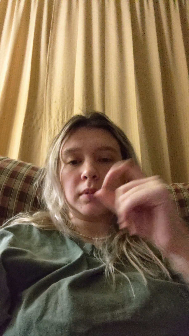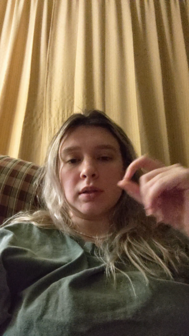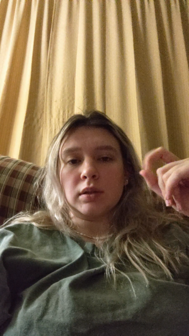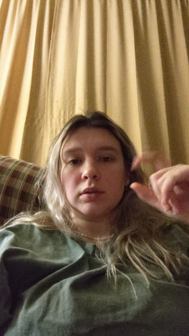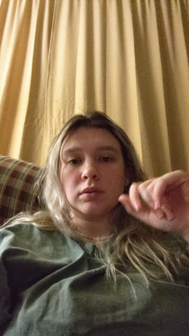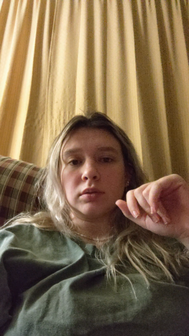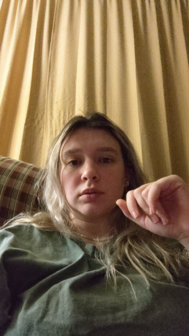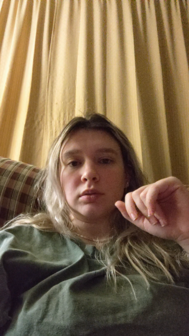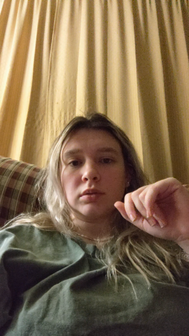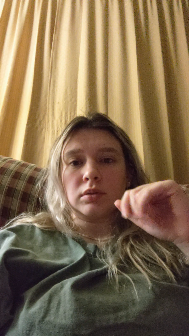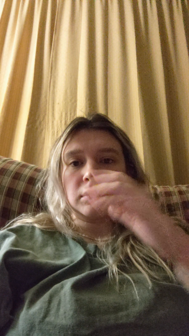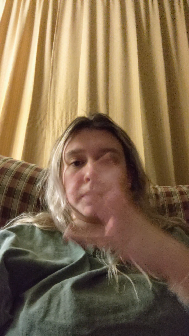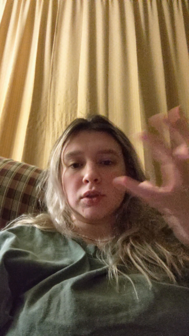much